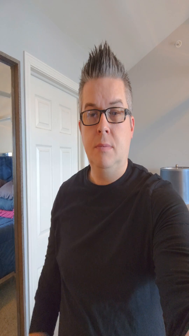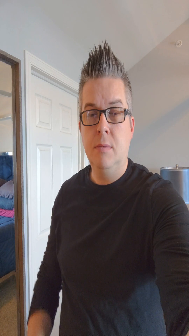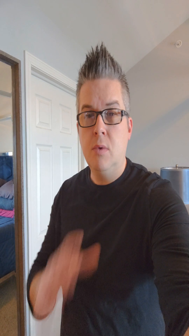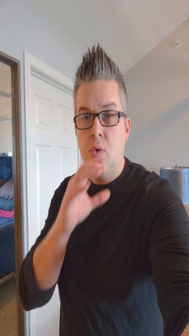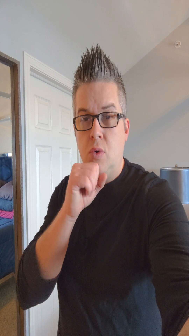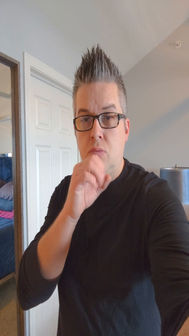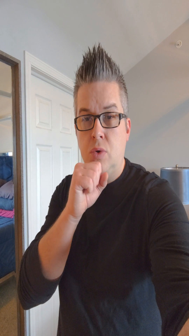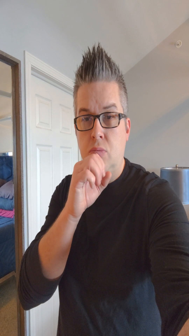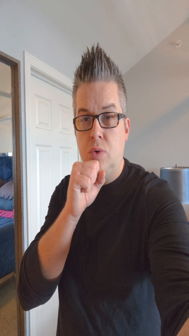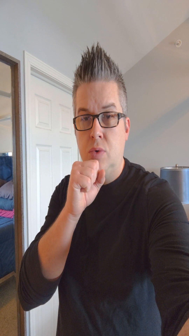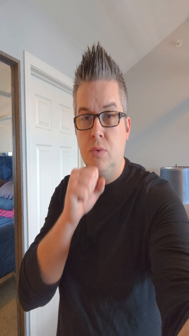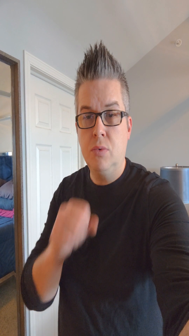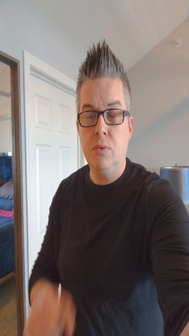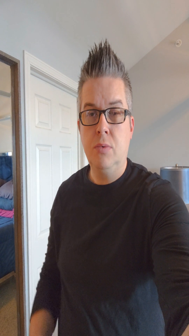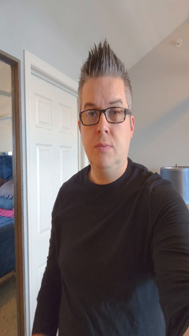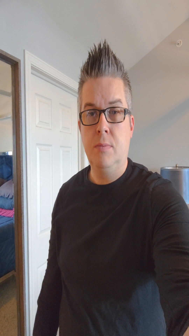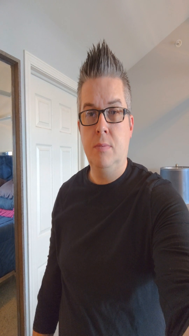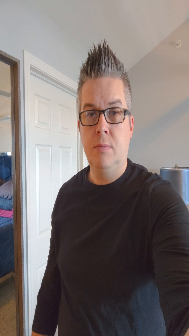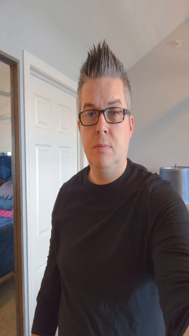orange